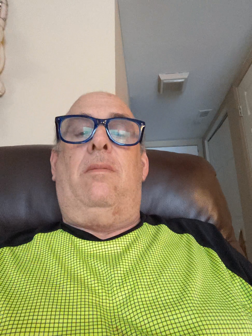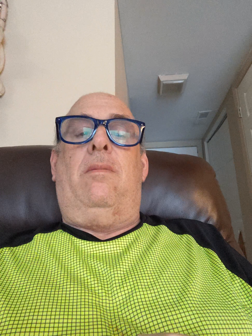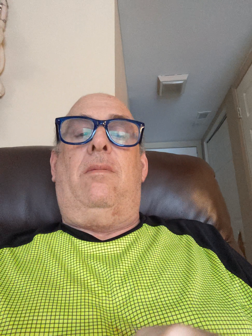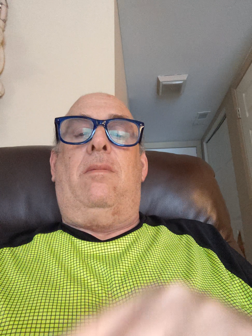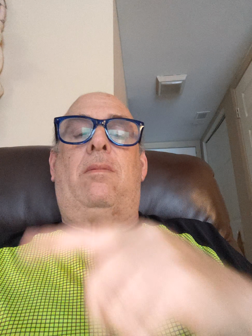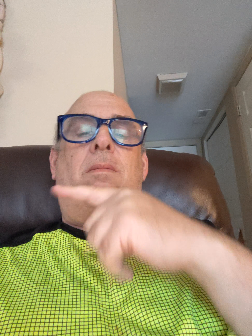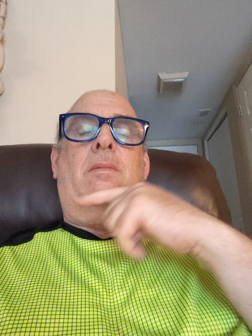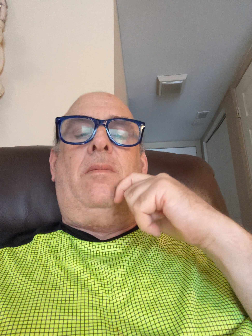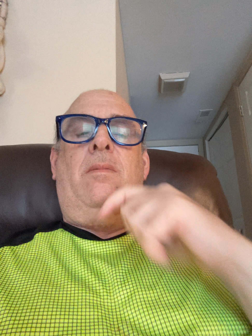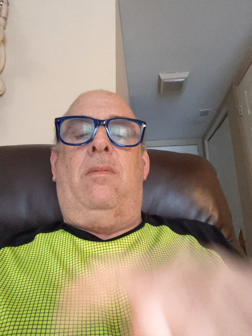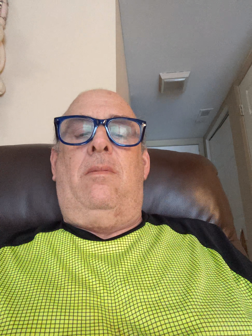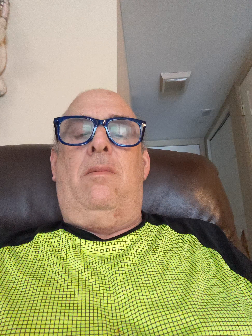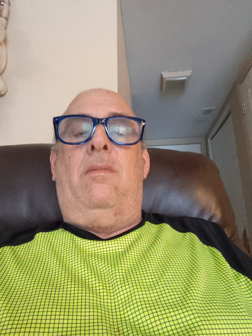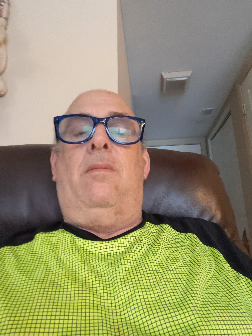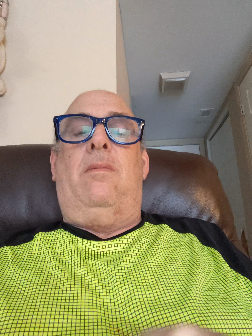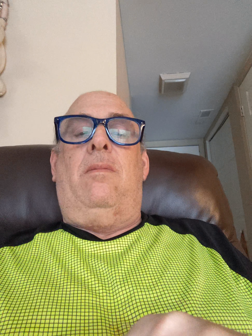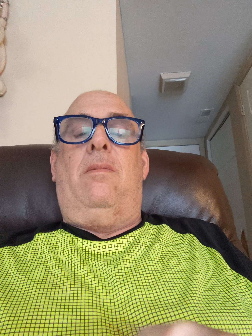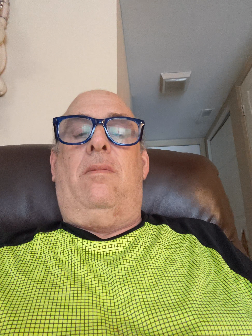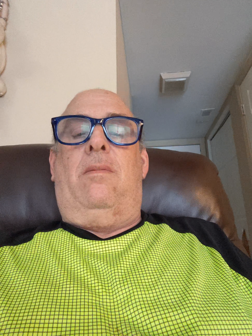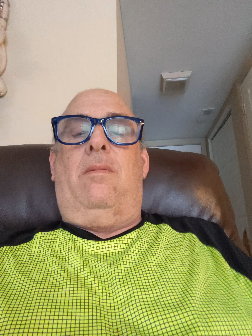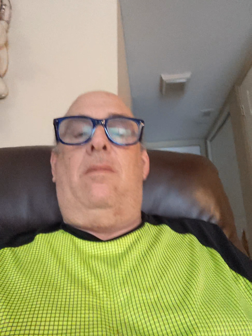dry